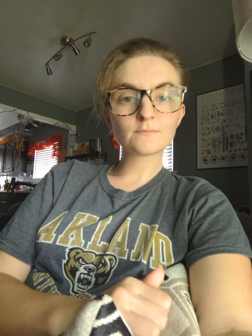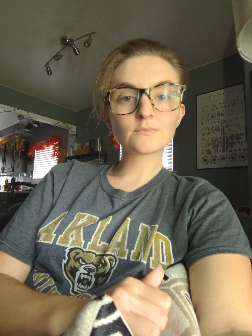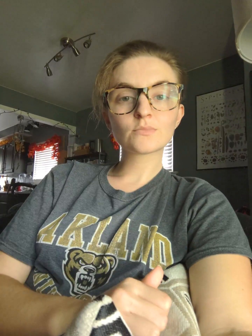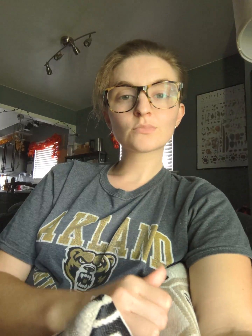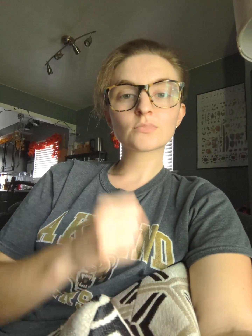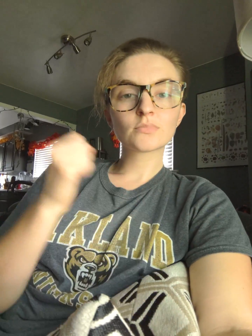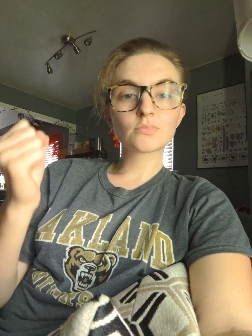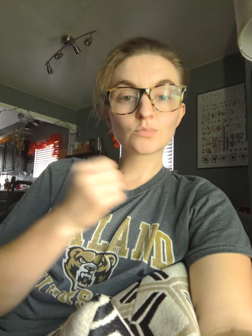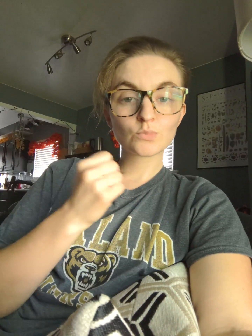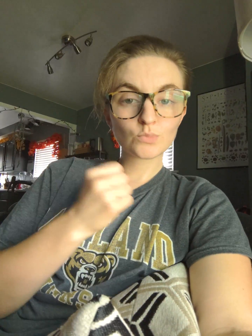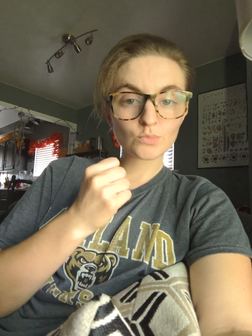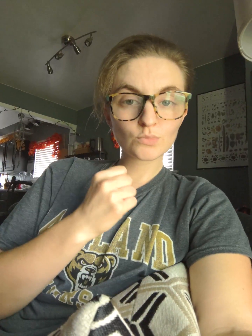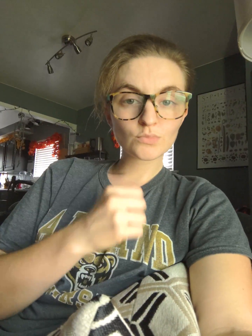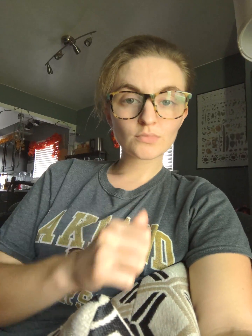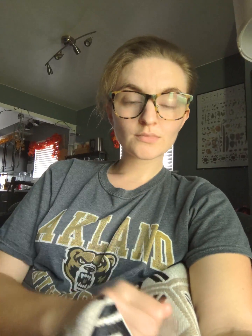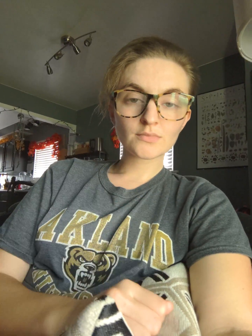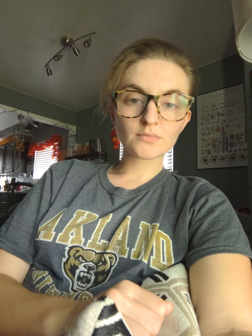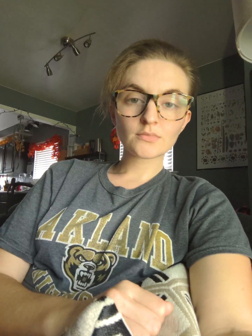cold